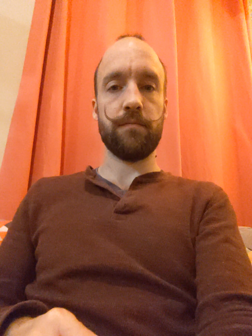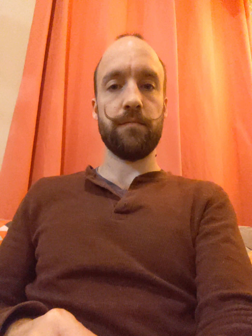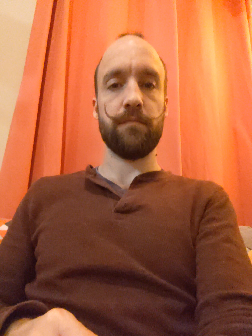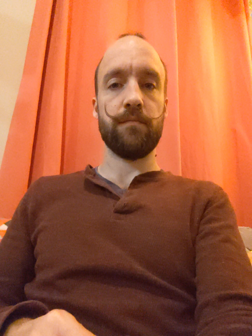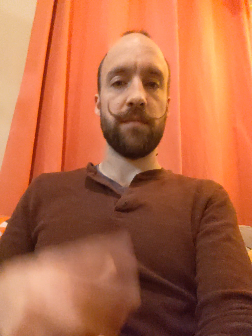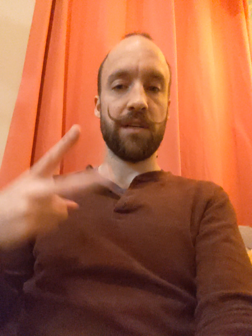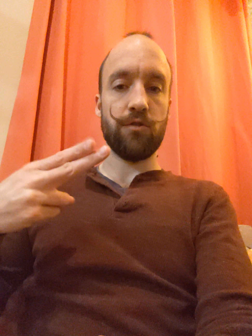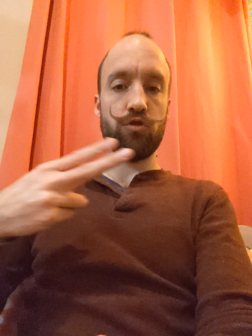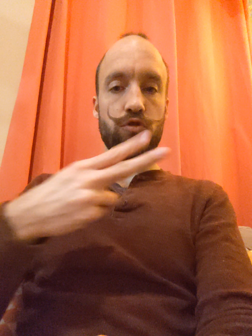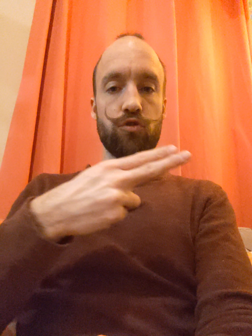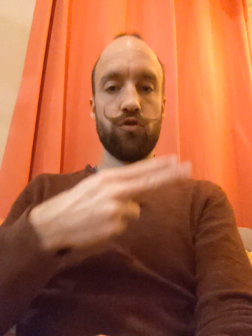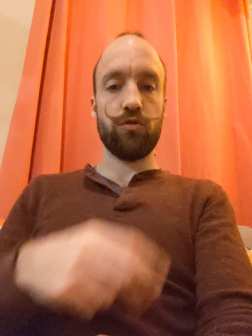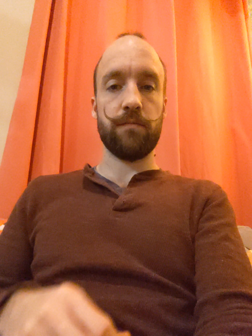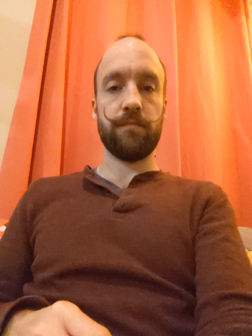scissors